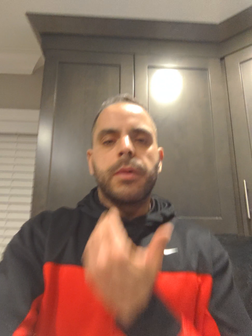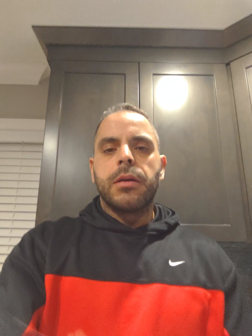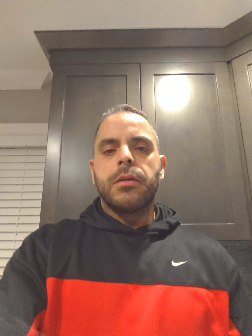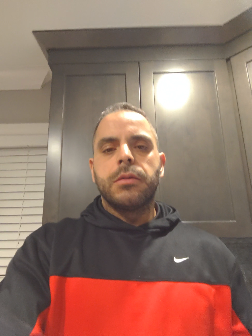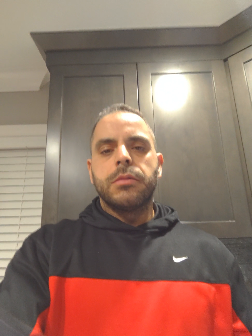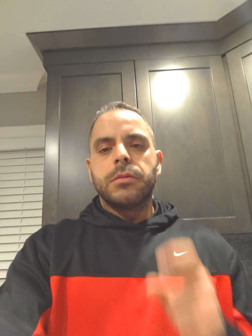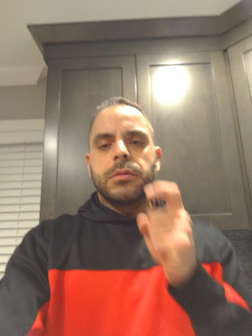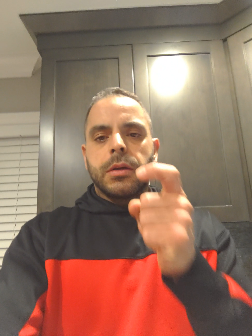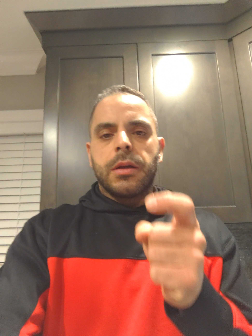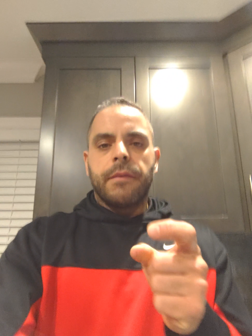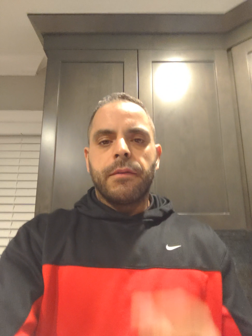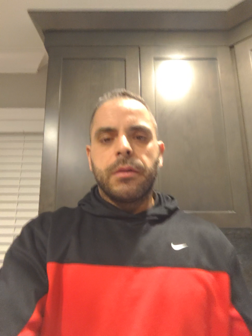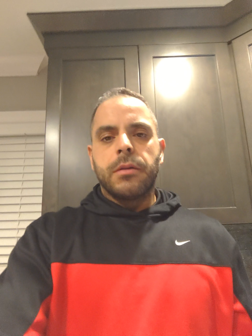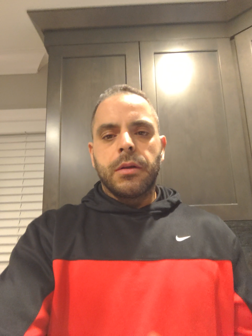gift